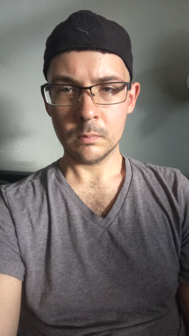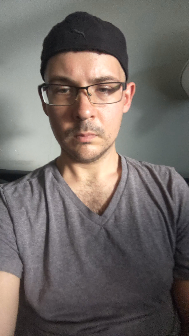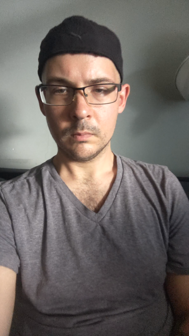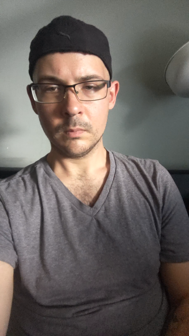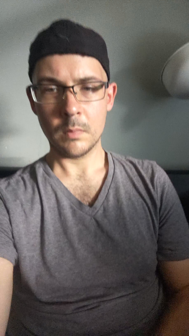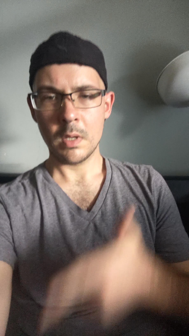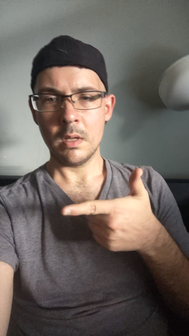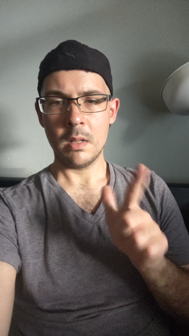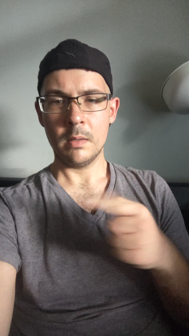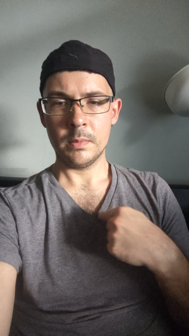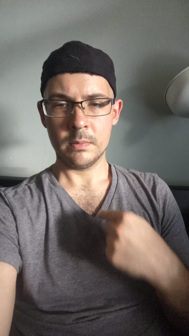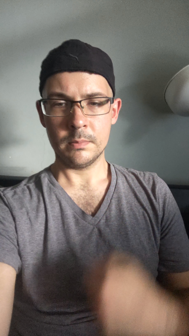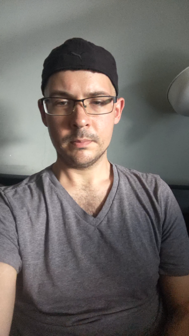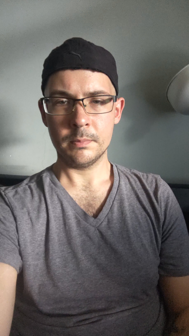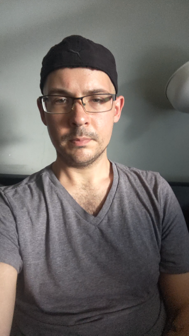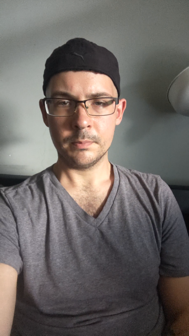let me